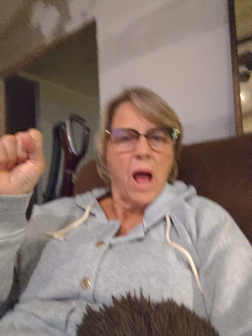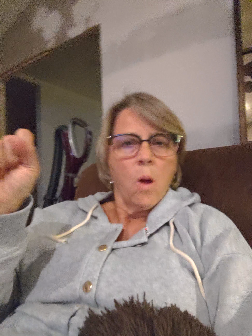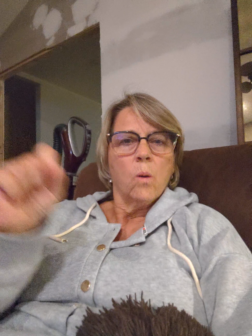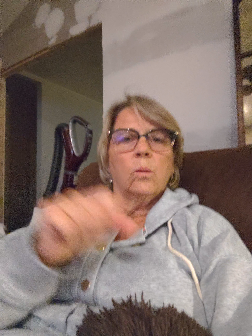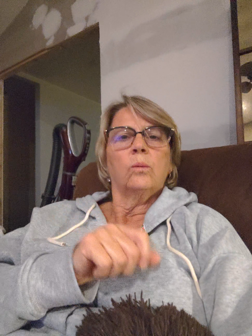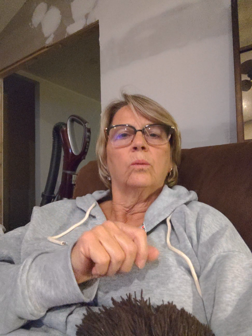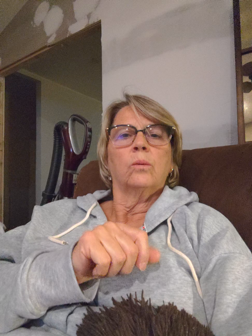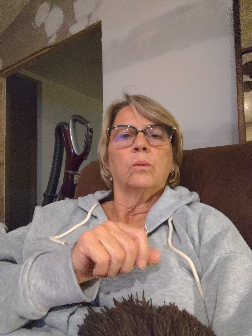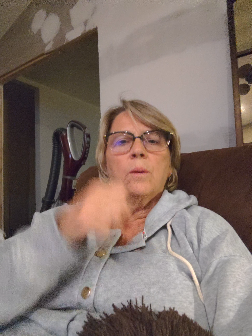loud